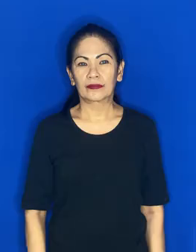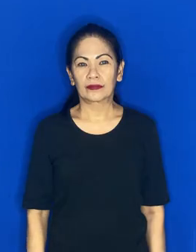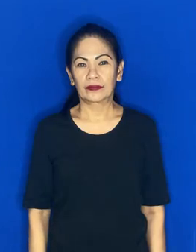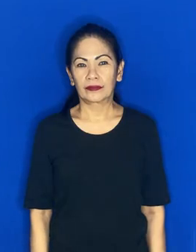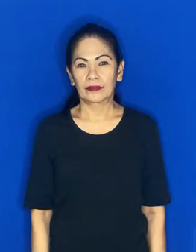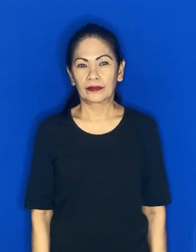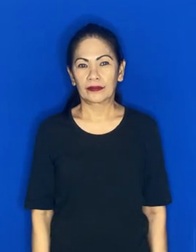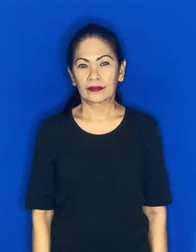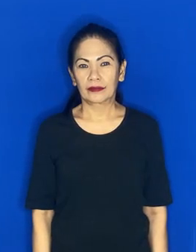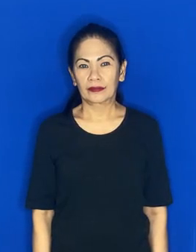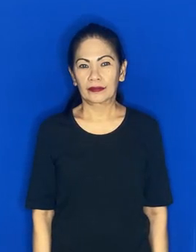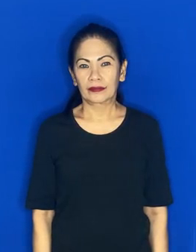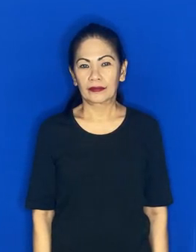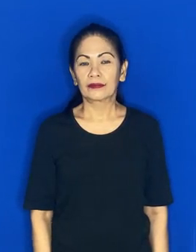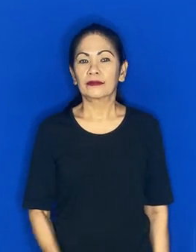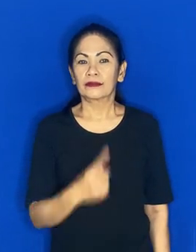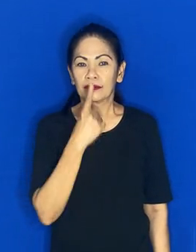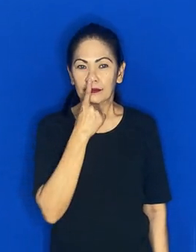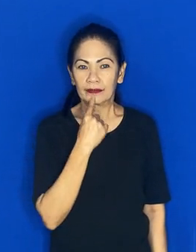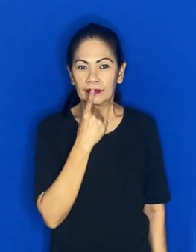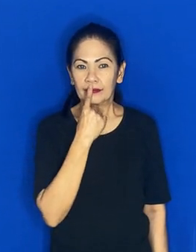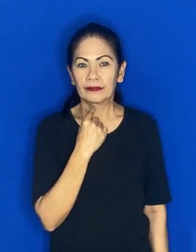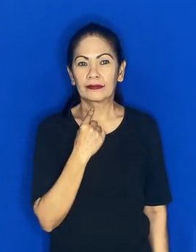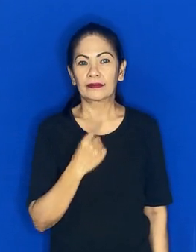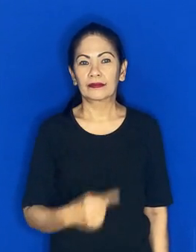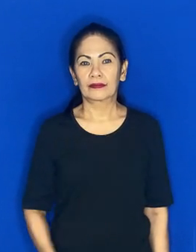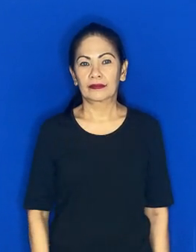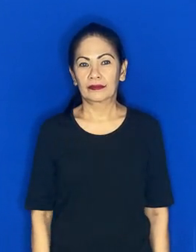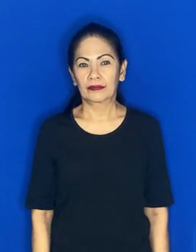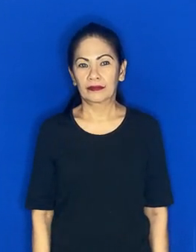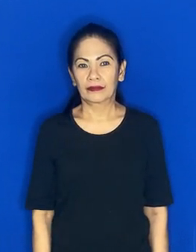red